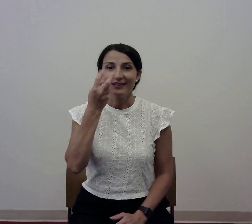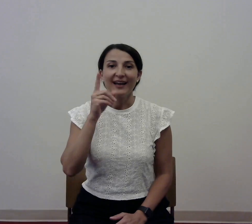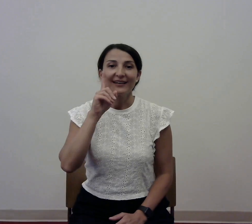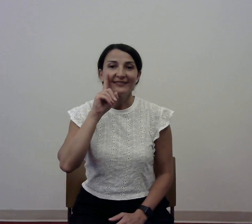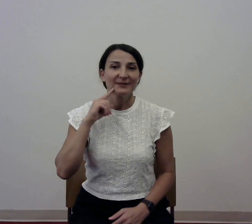azərbaycan